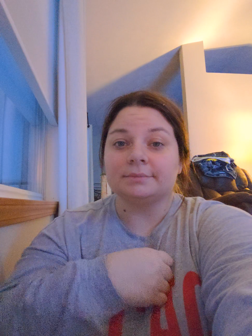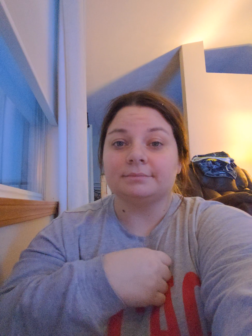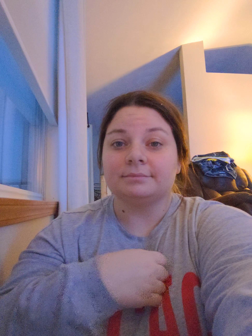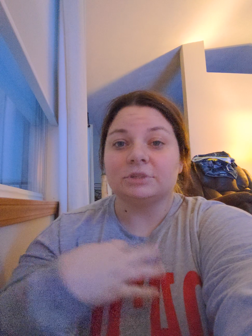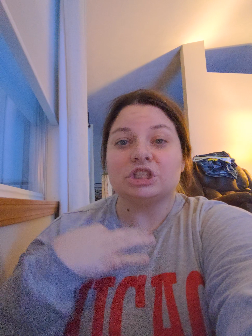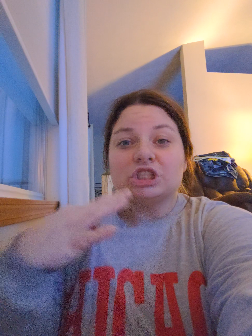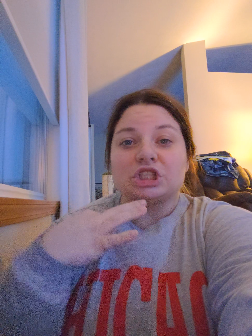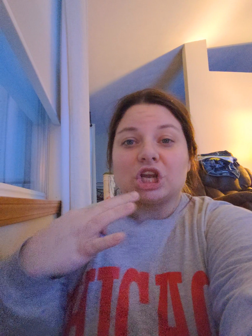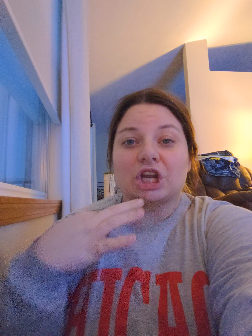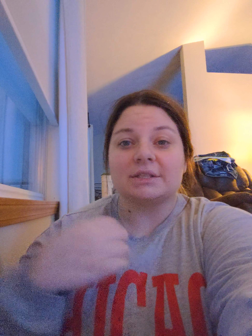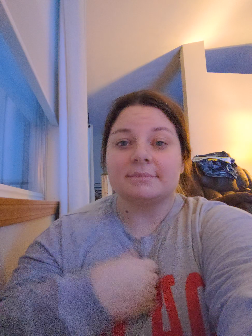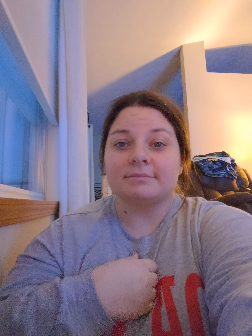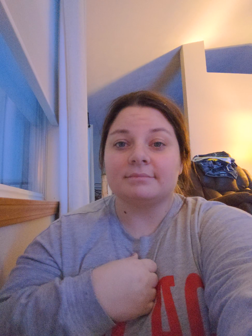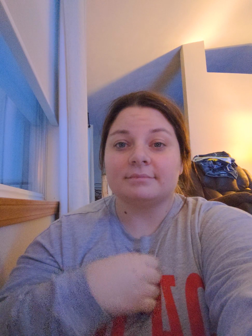shirt